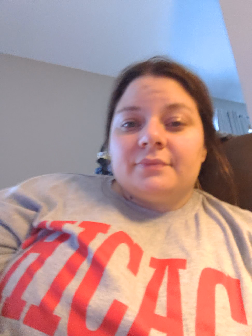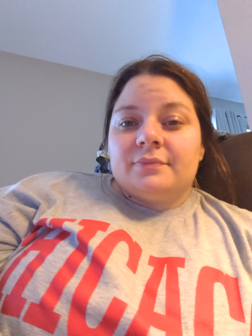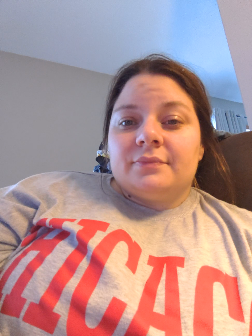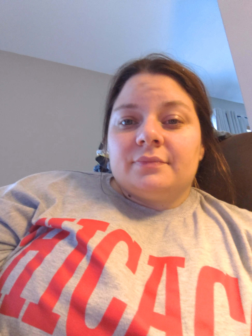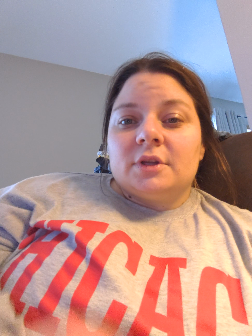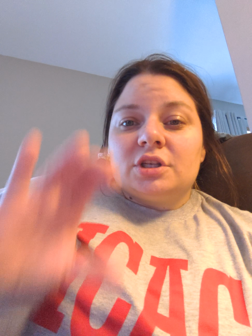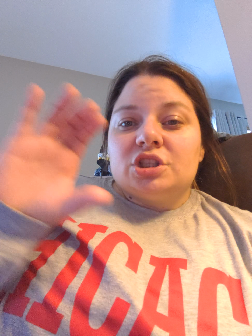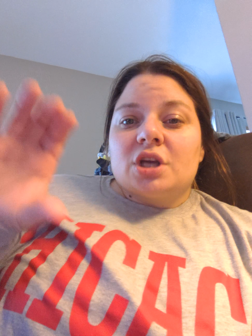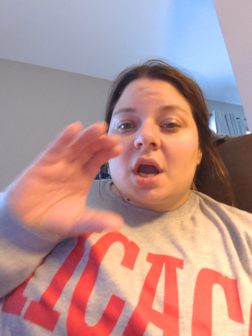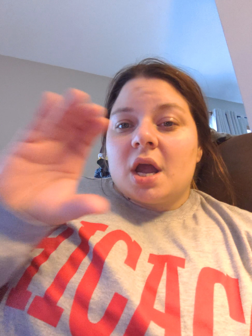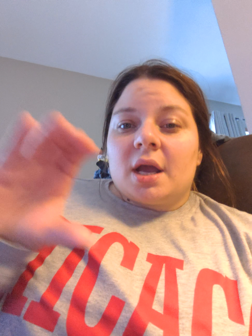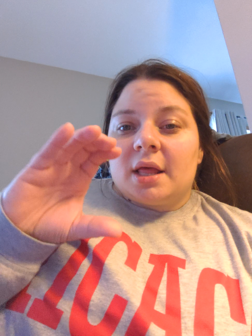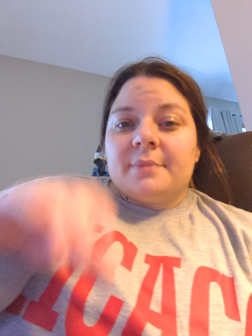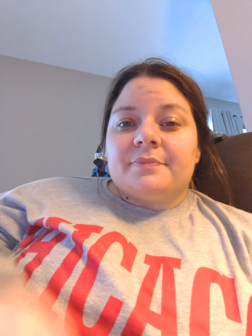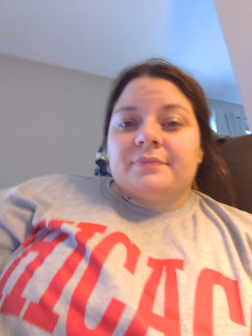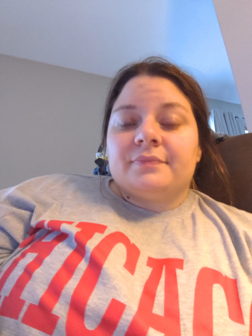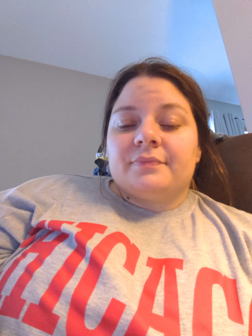chocolate